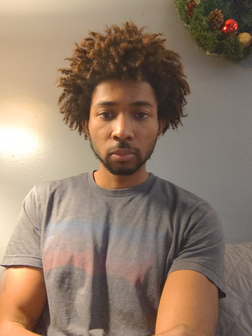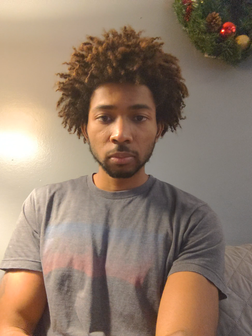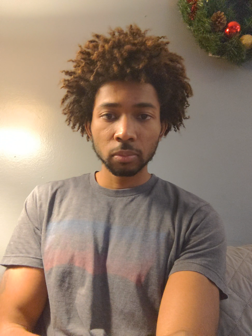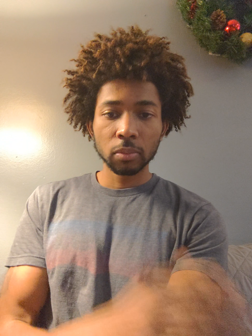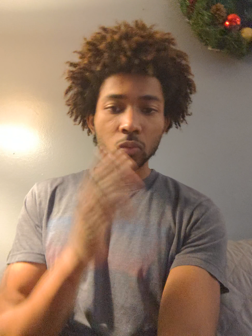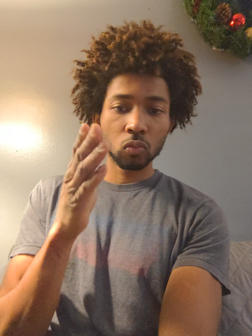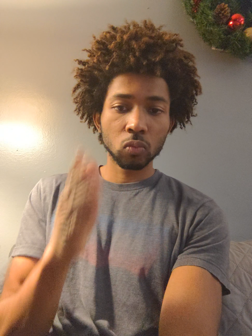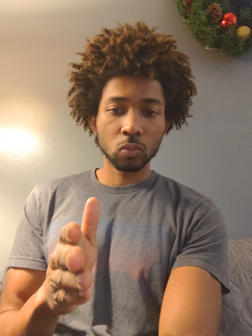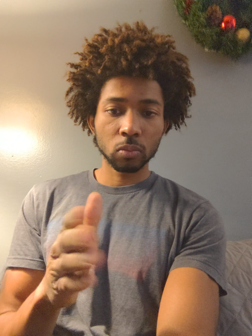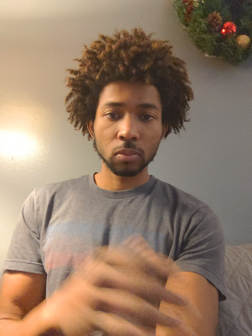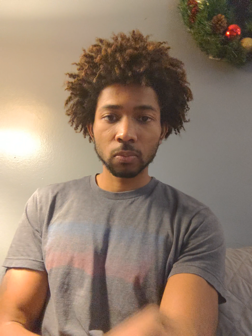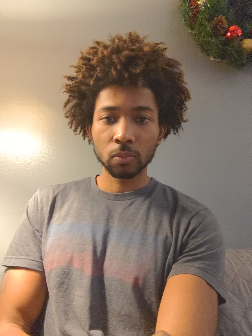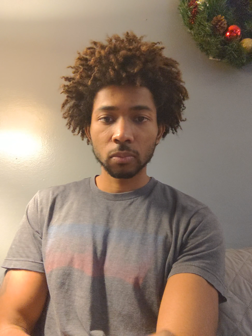person